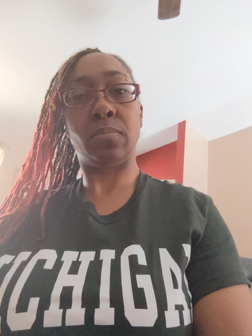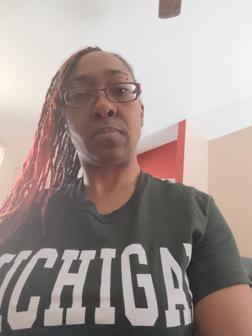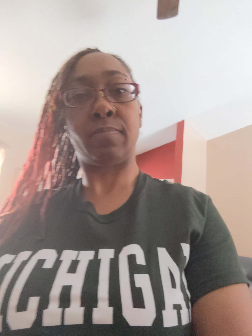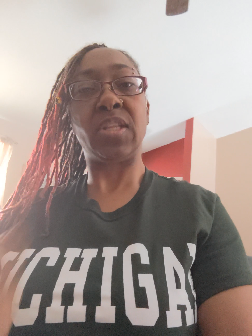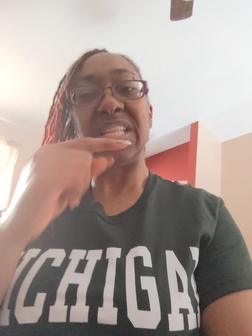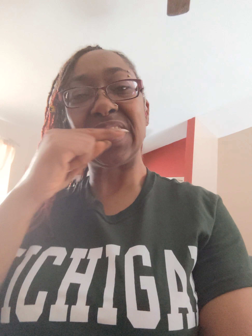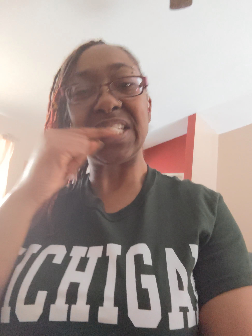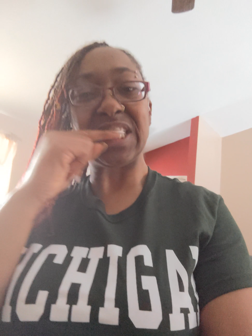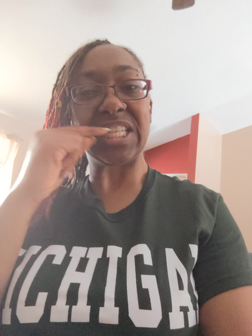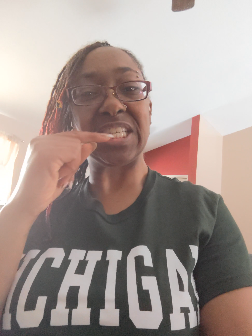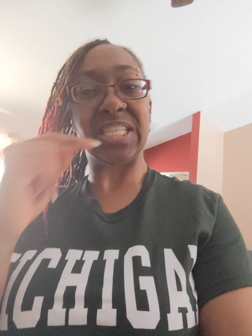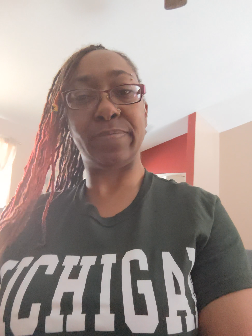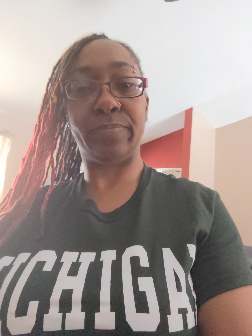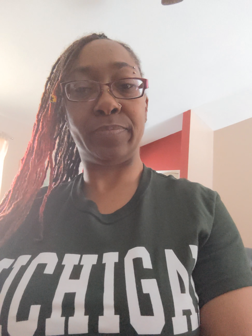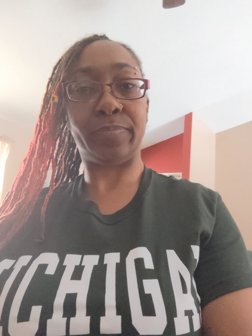toothbrush